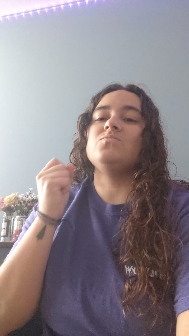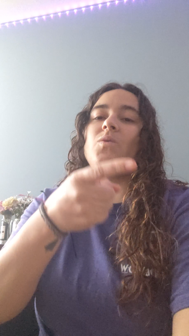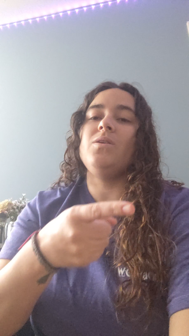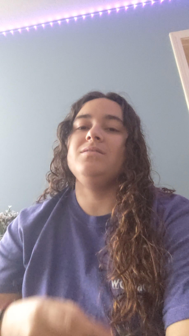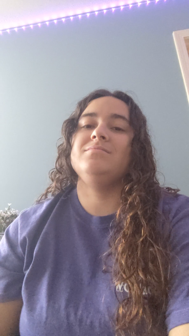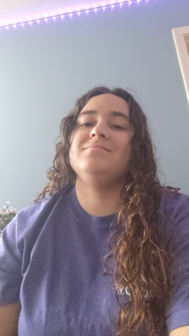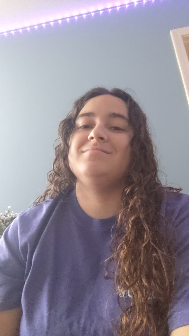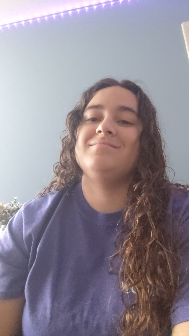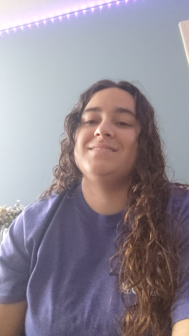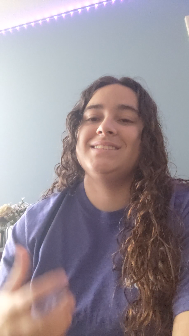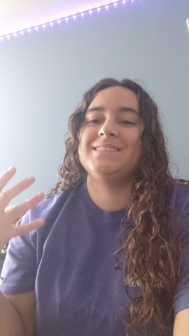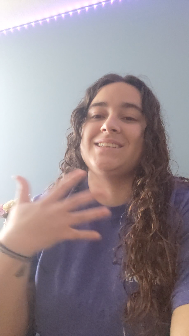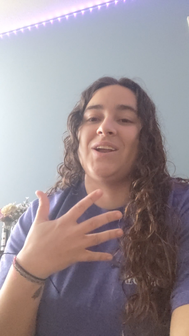scared